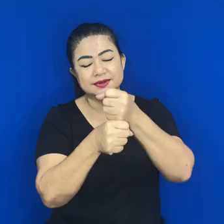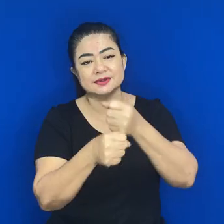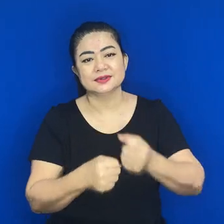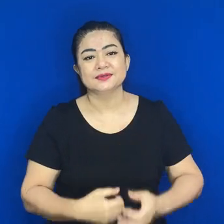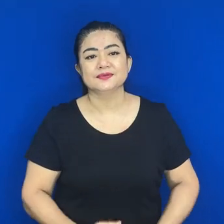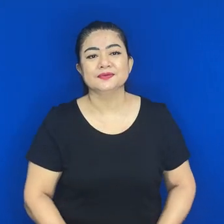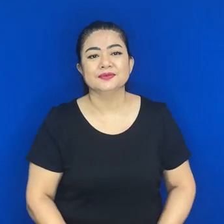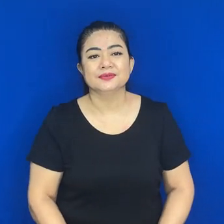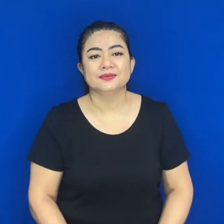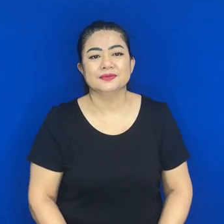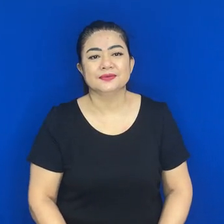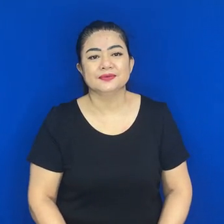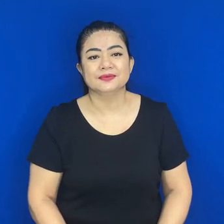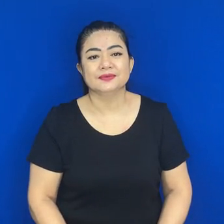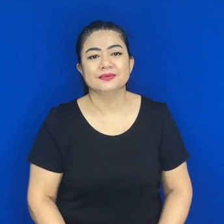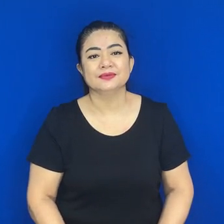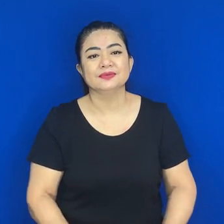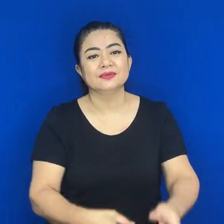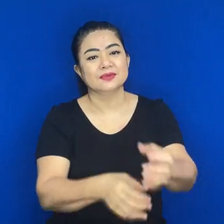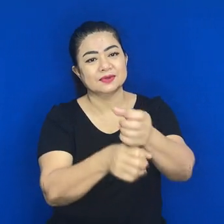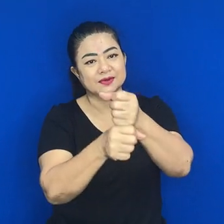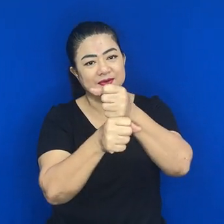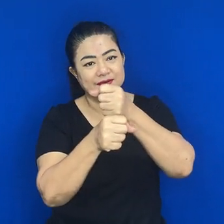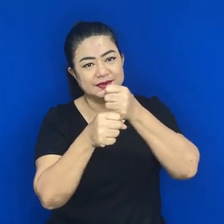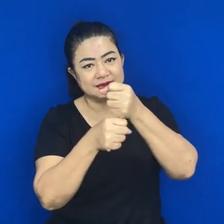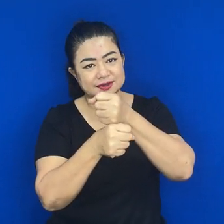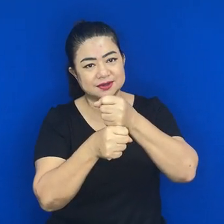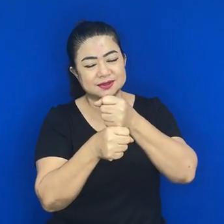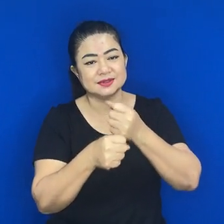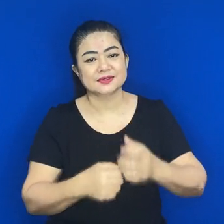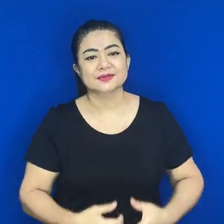coffee